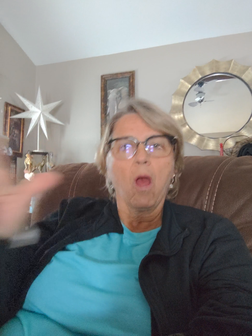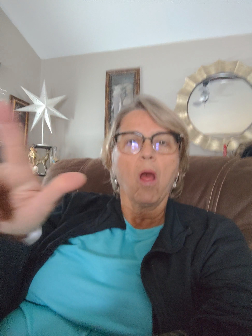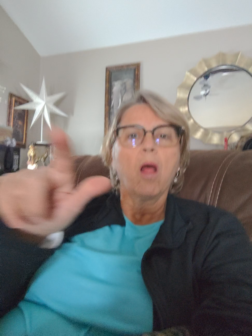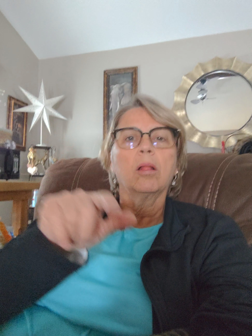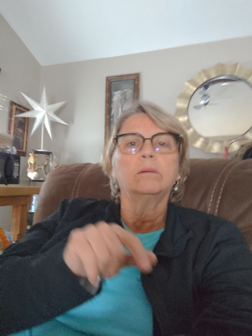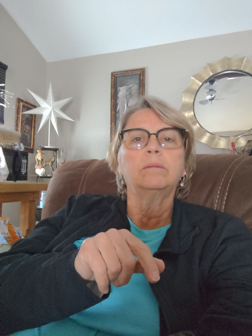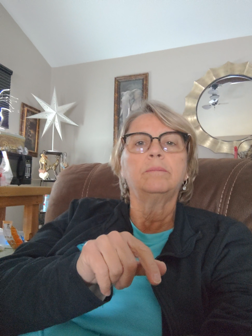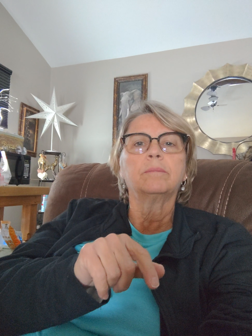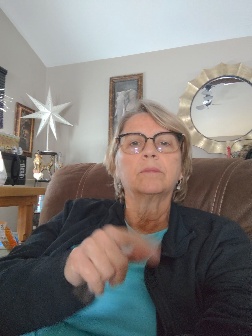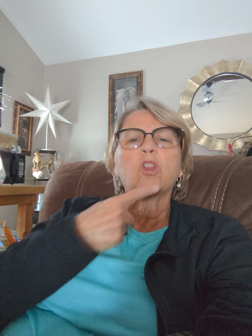all